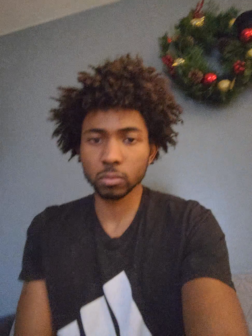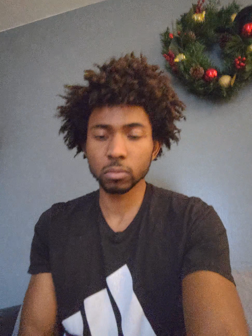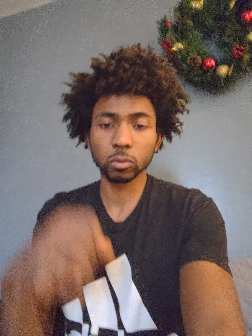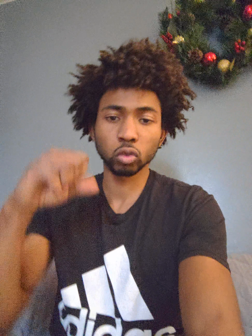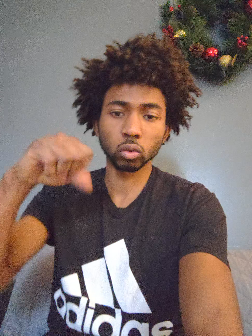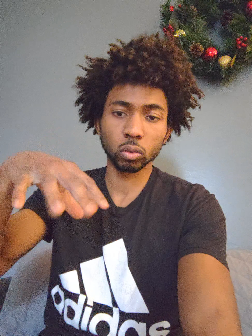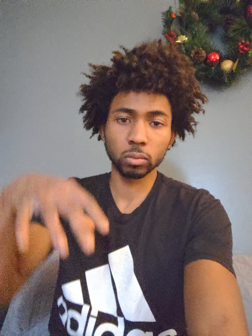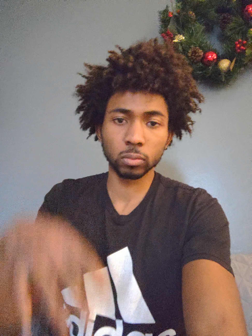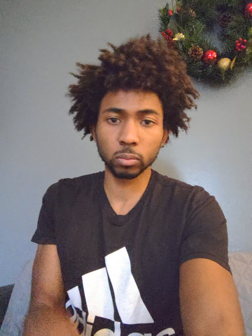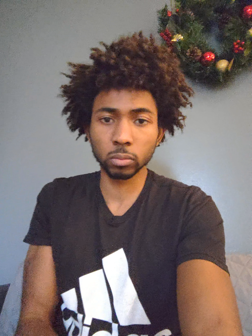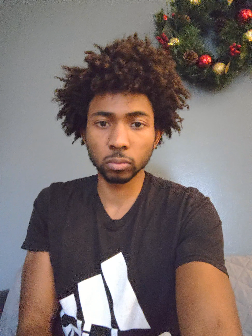drop